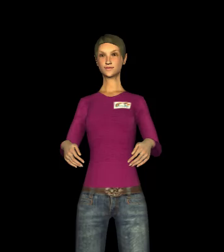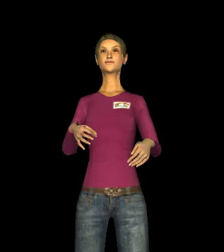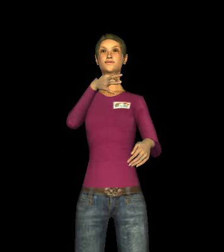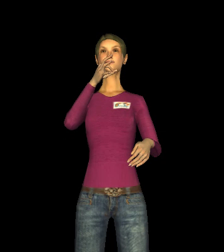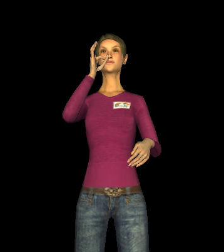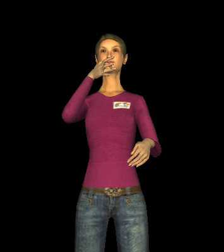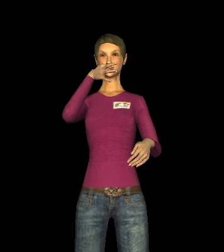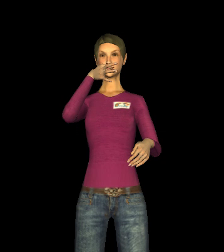فنجان